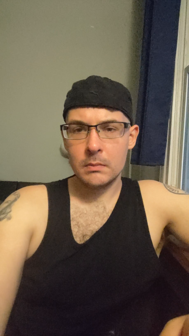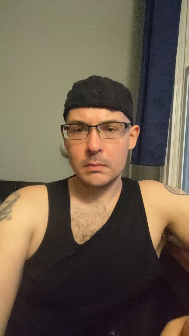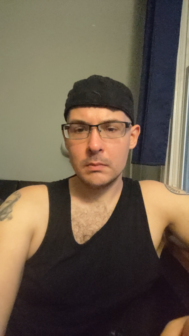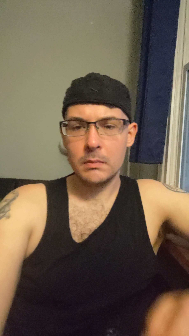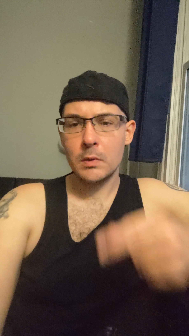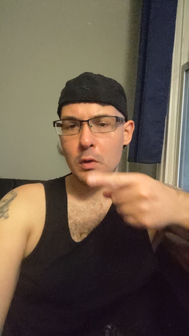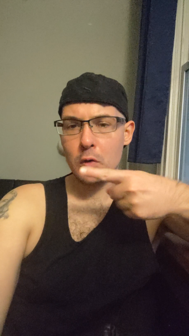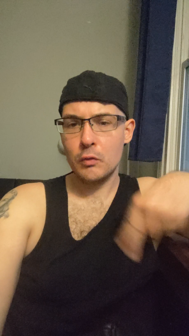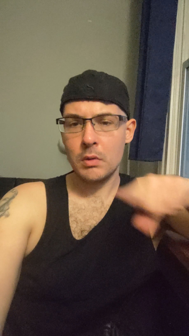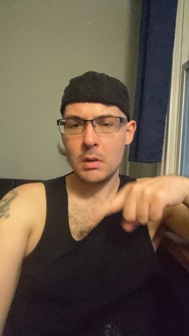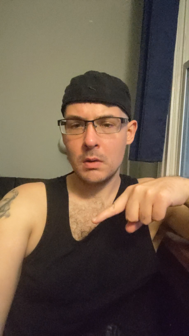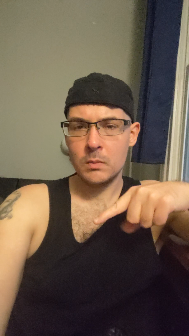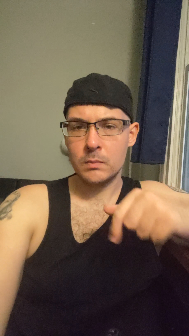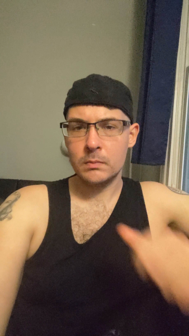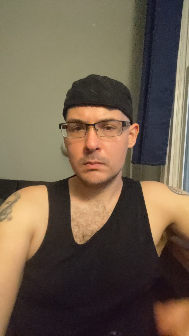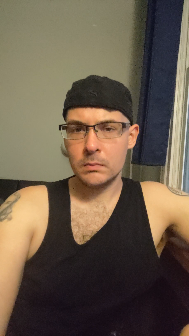around